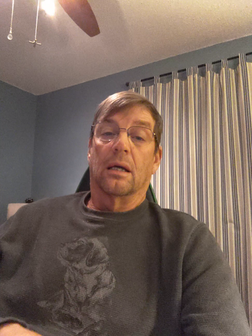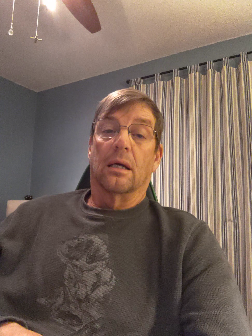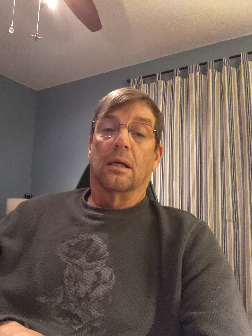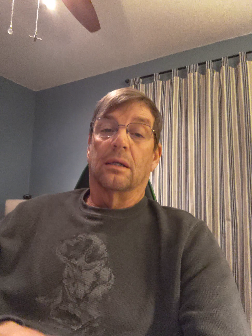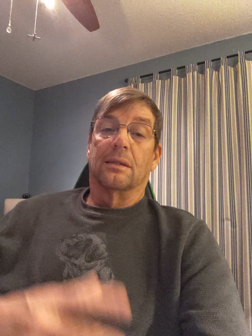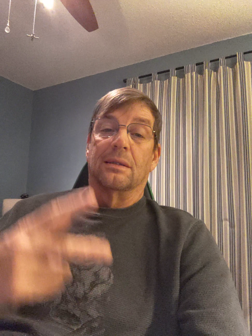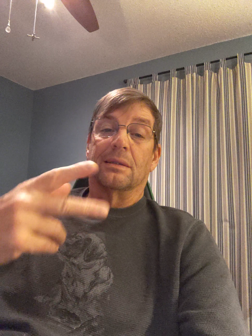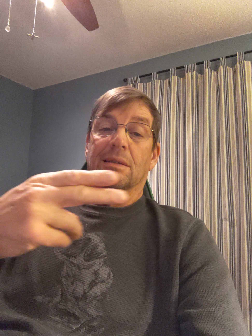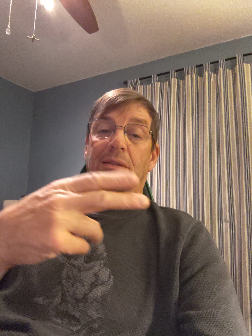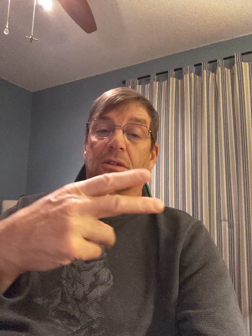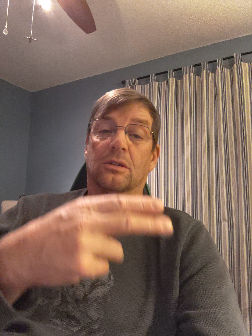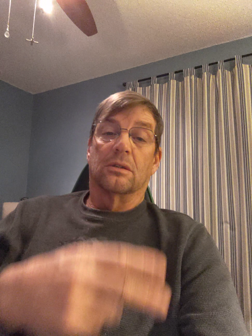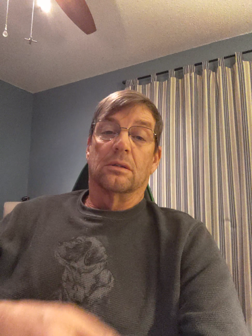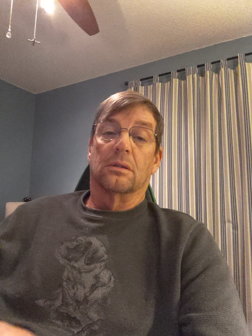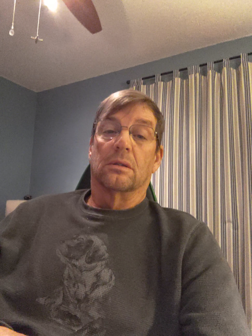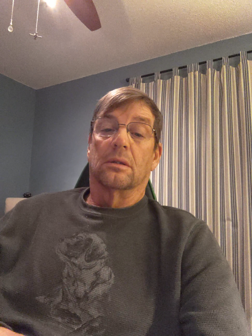scissors